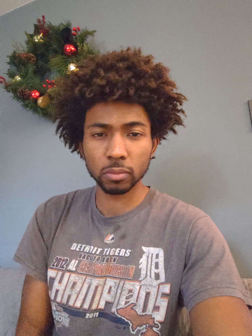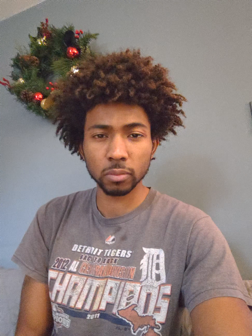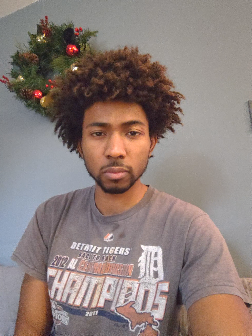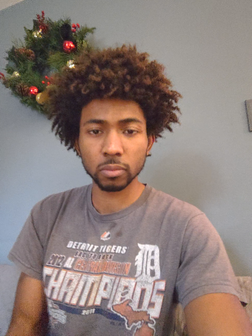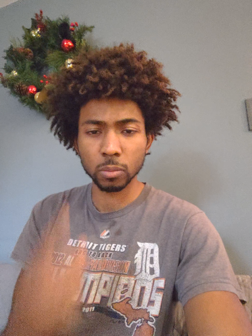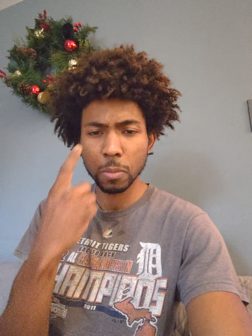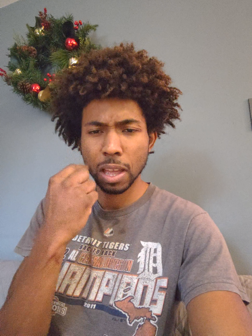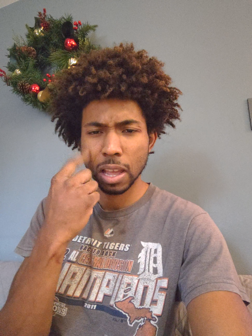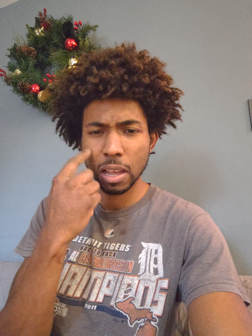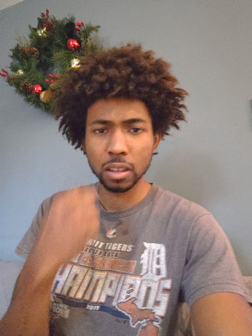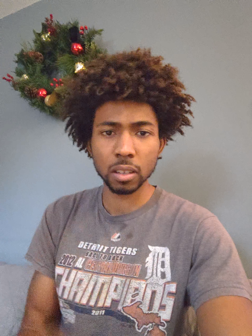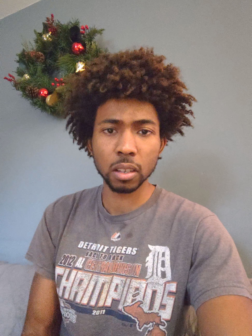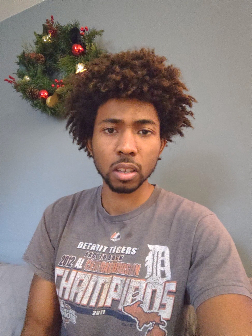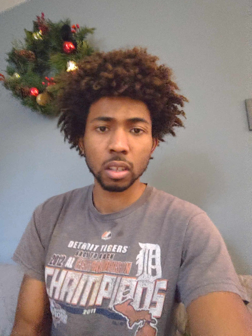cry